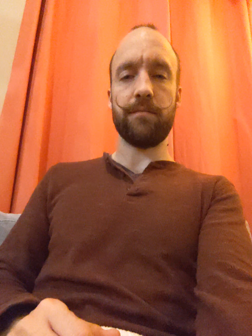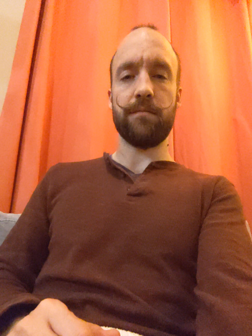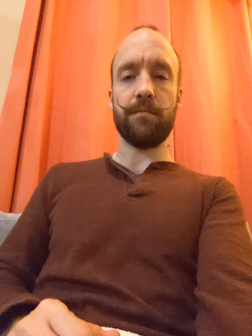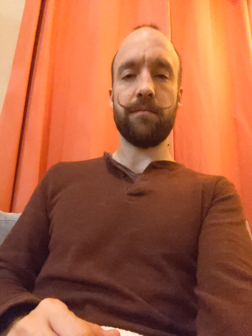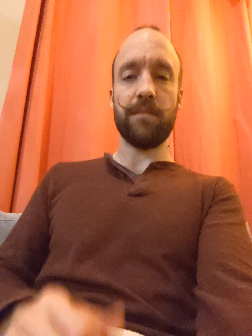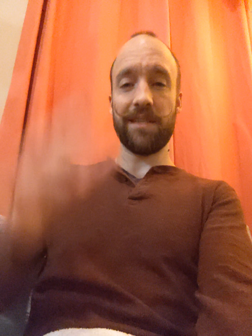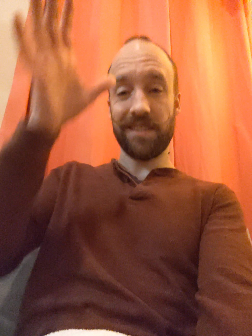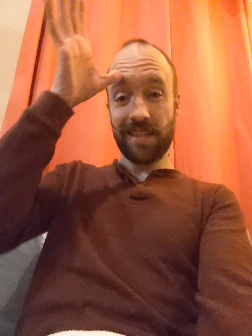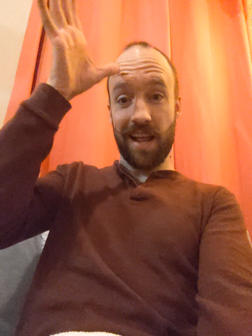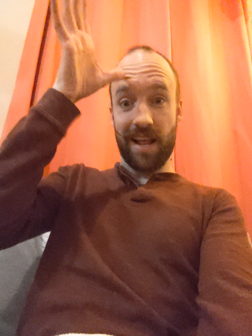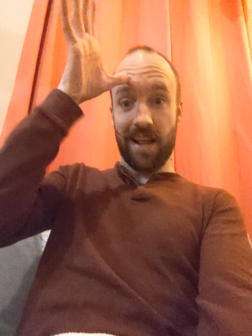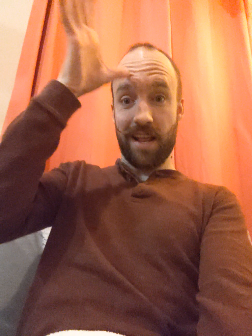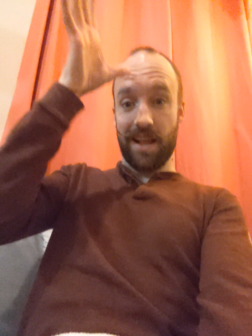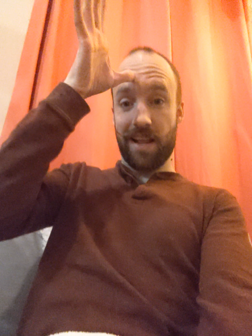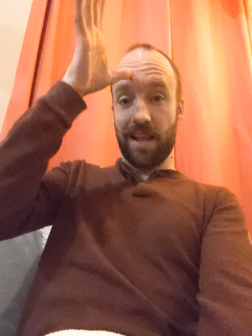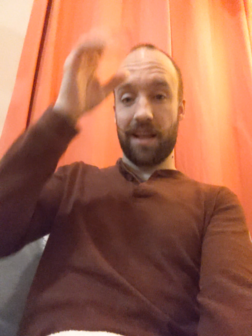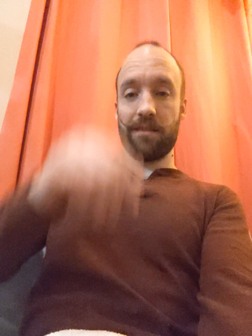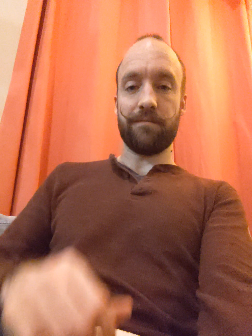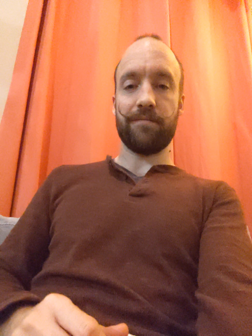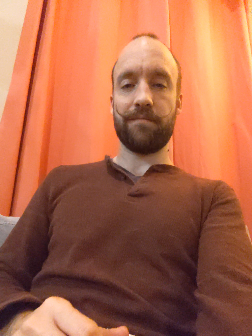dad